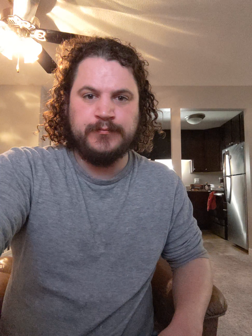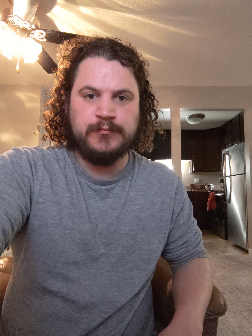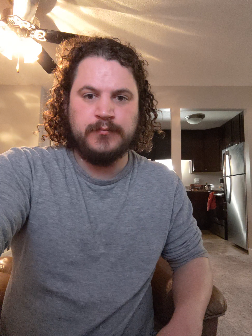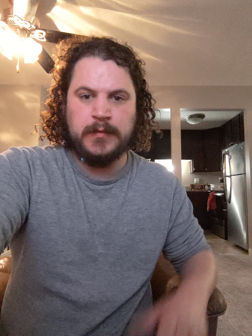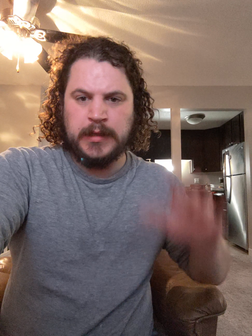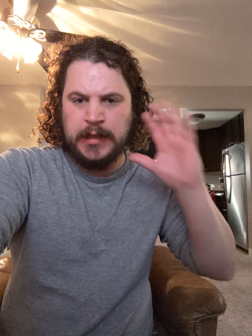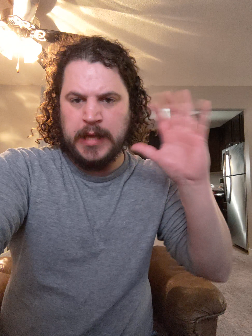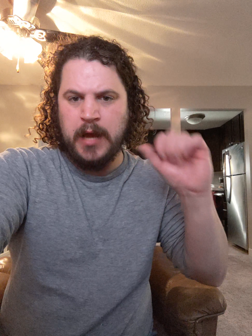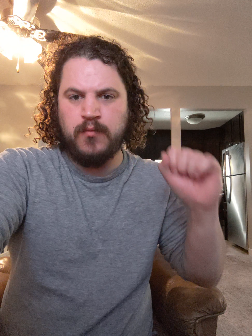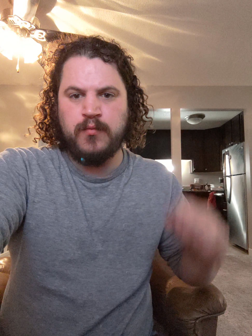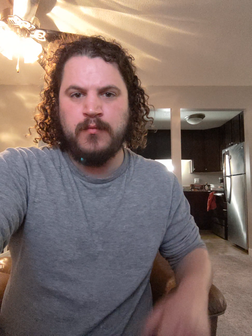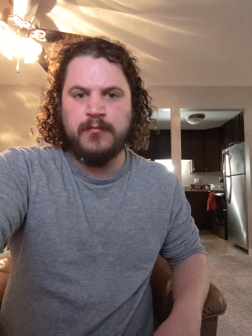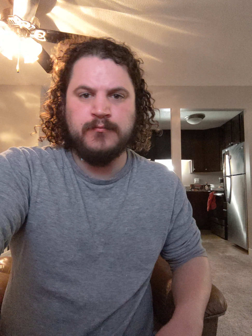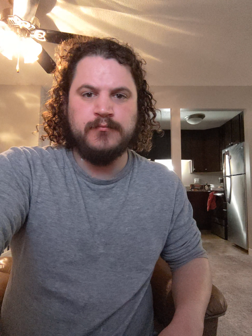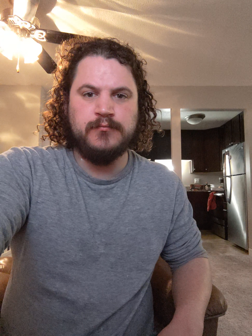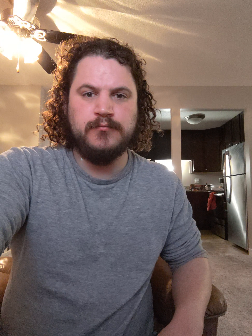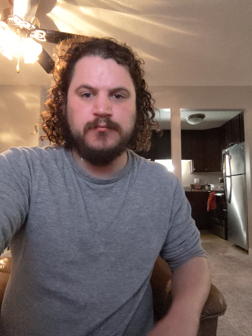loud